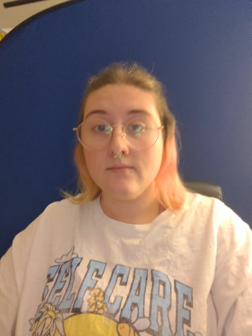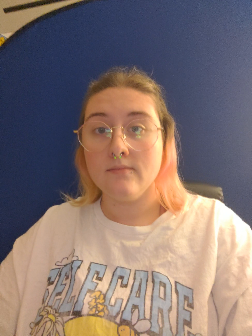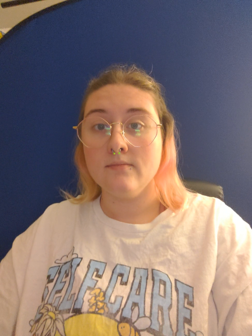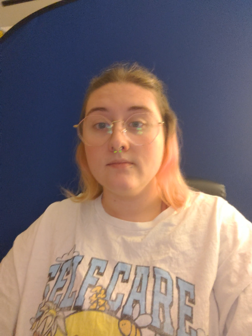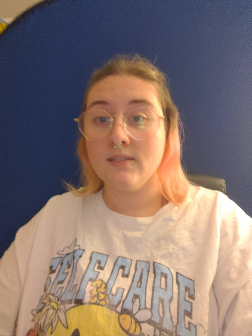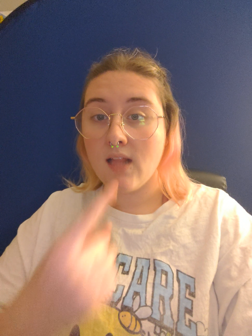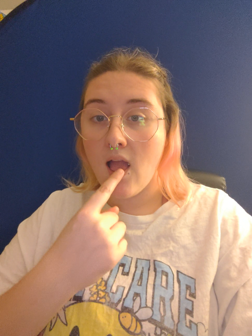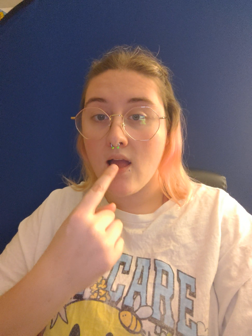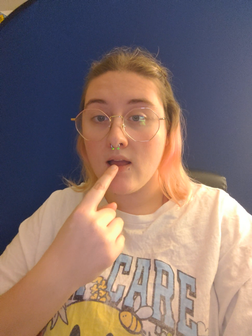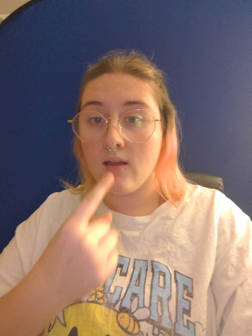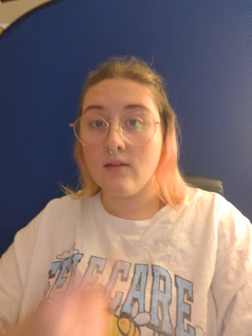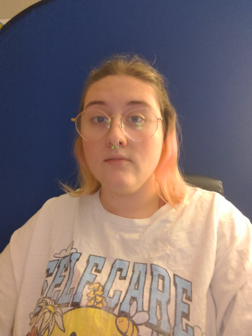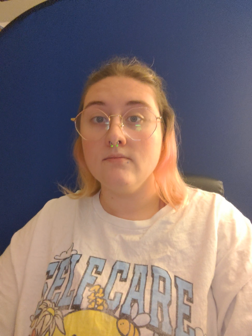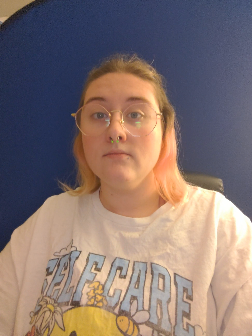tongue